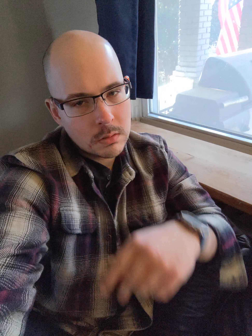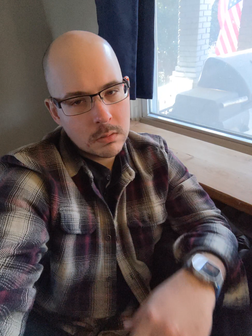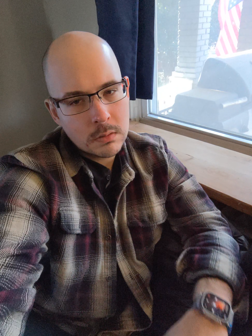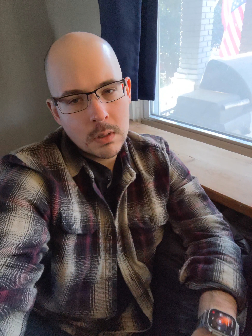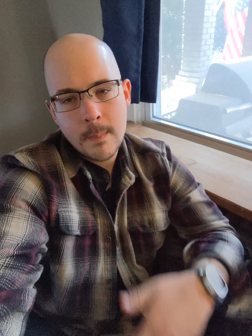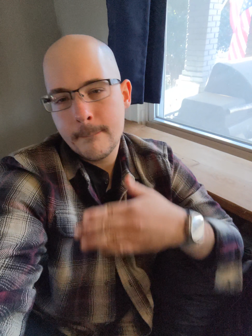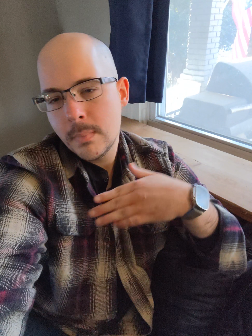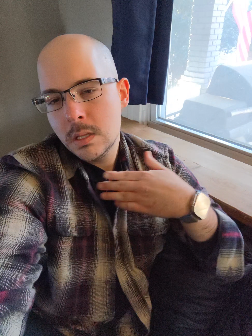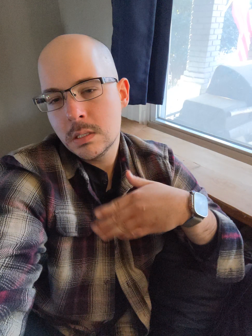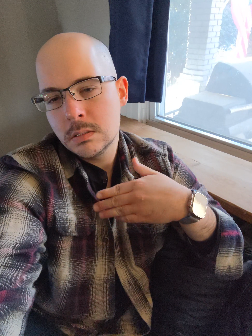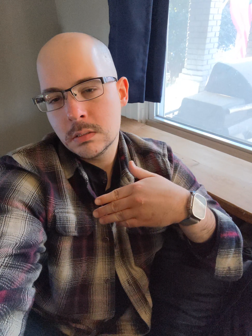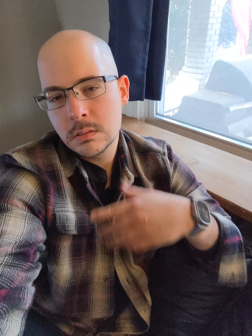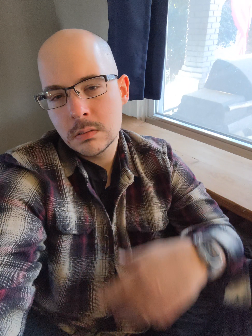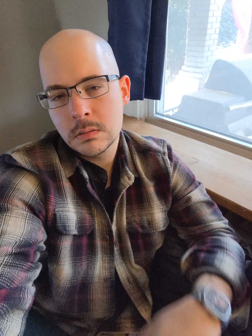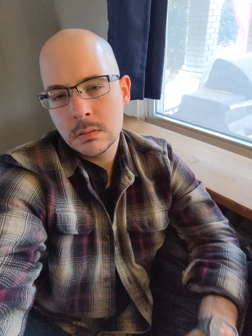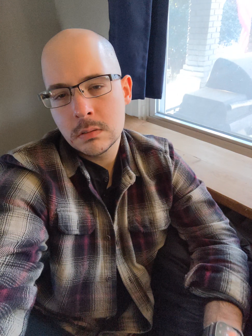please